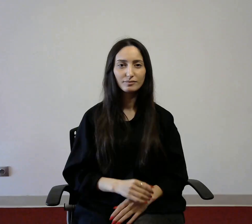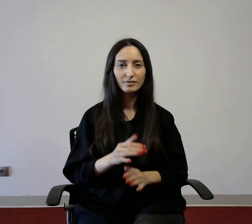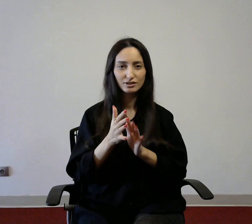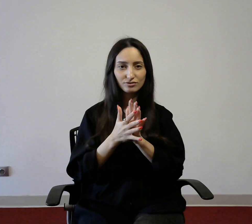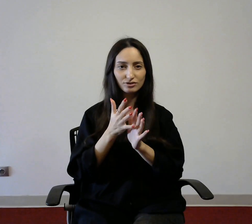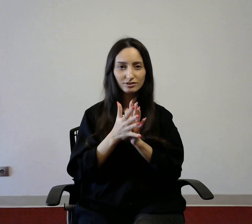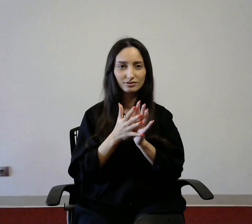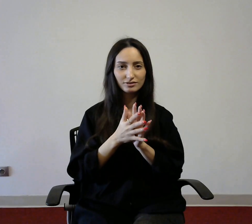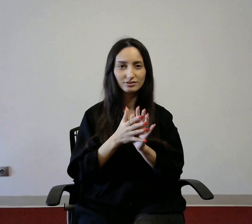işarə